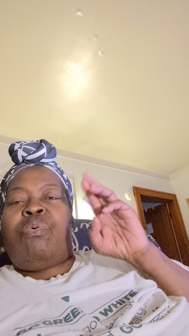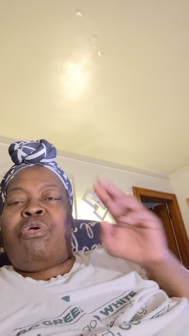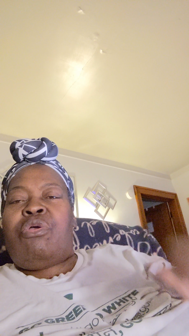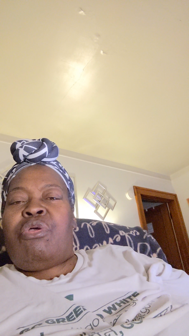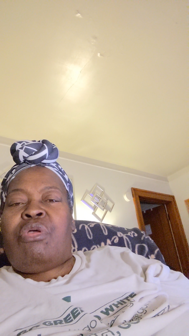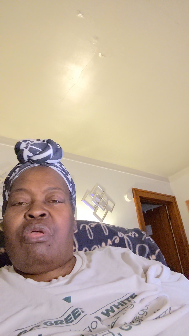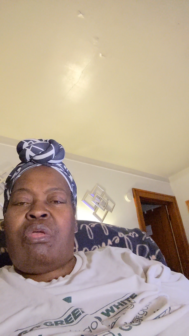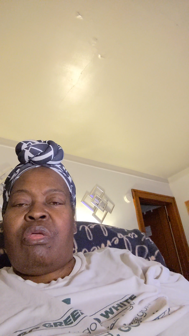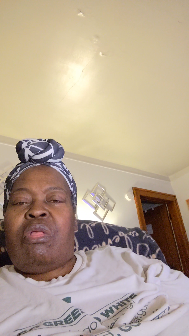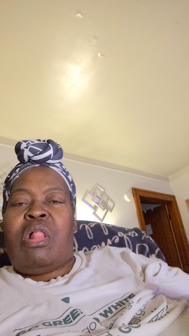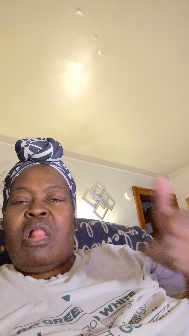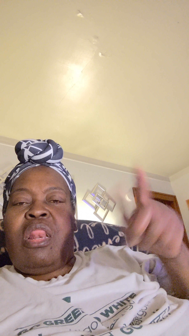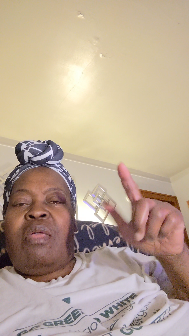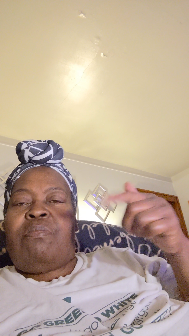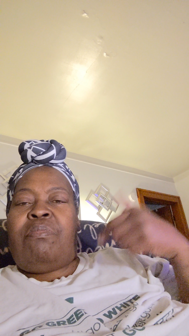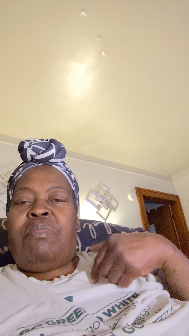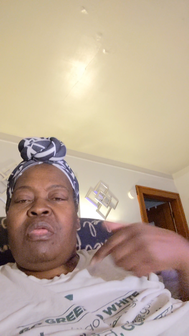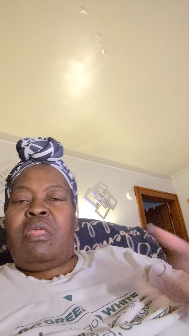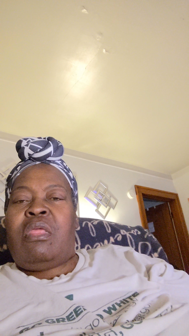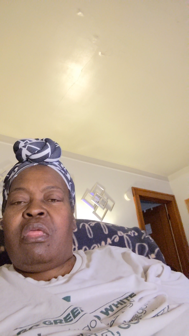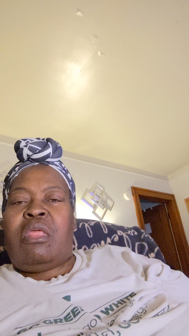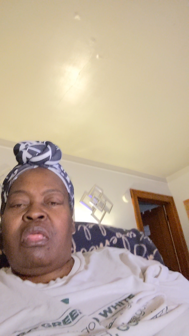let me